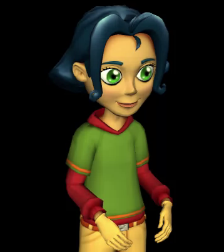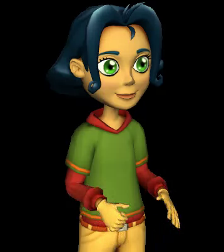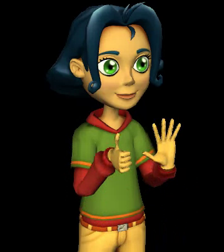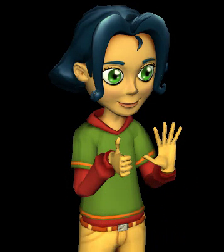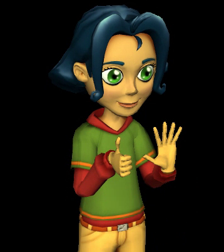6